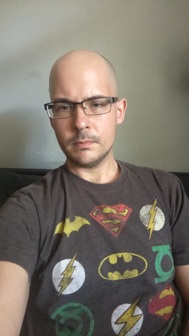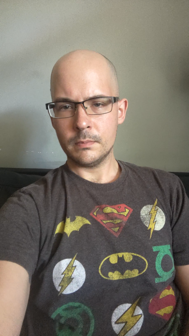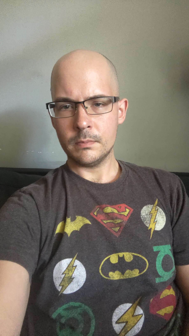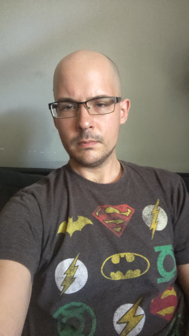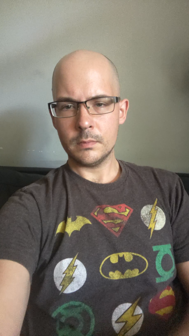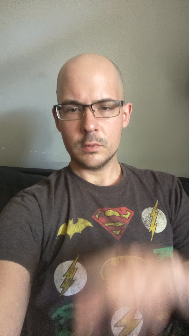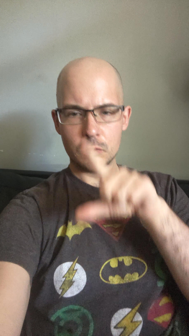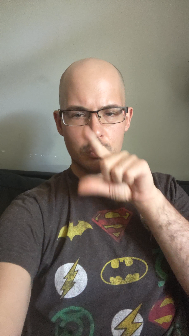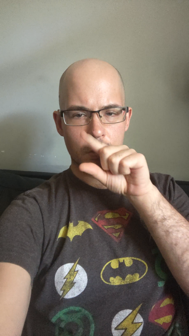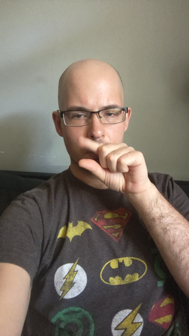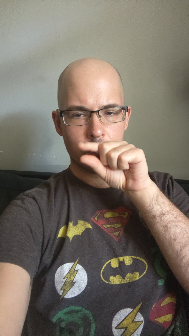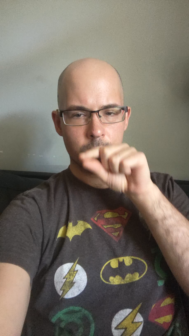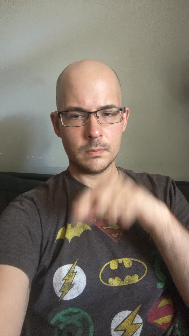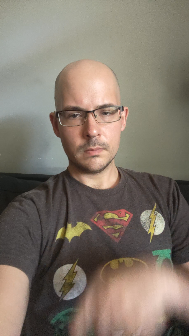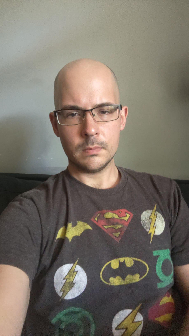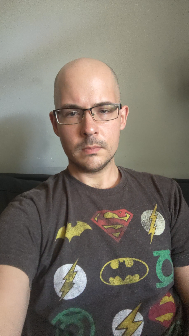chicken